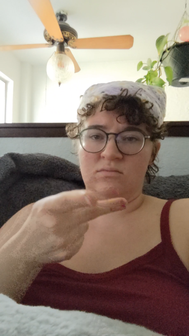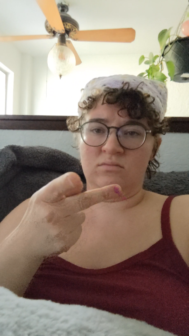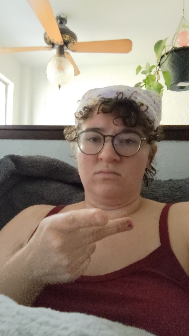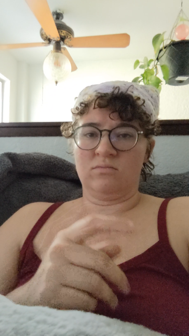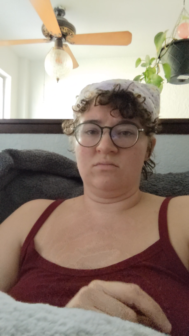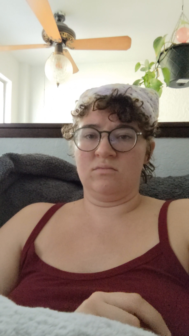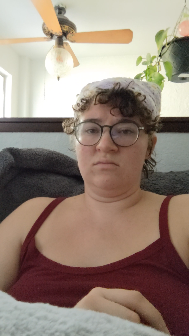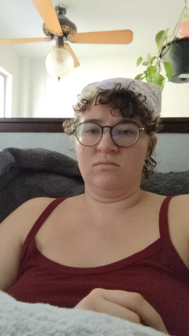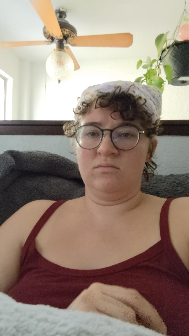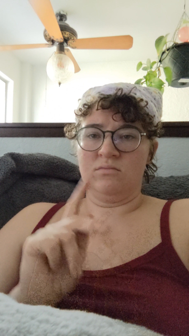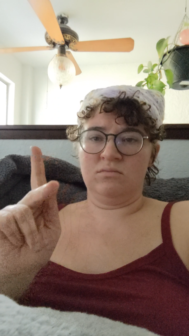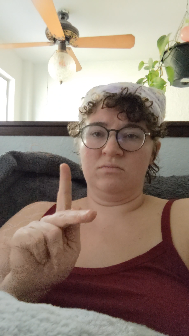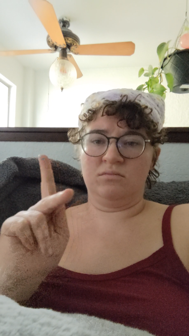people